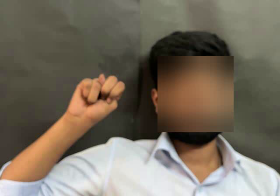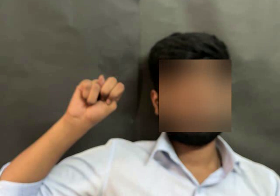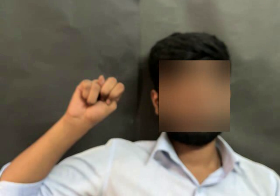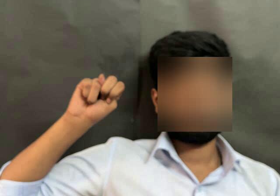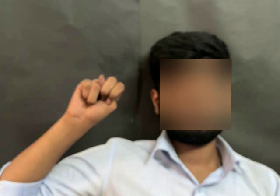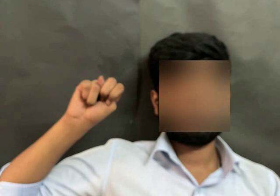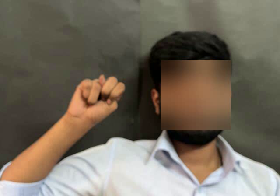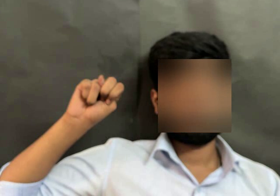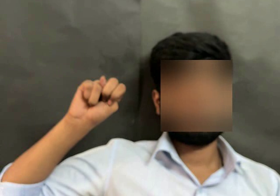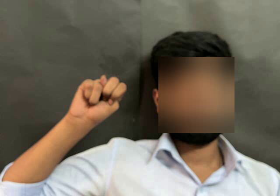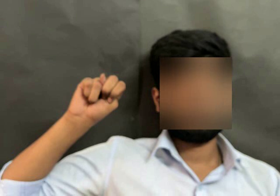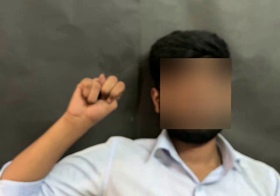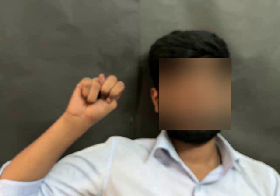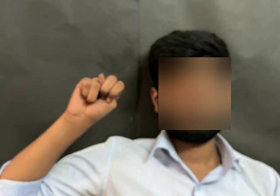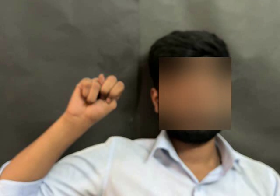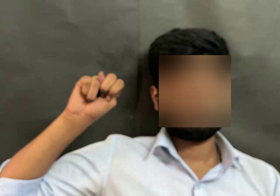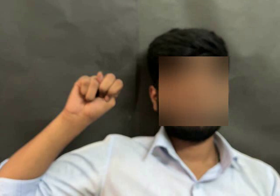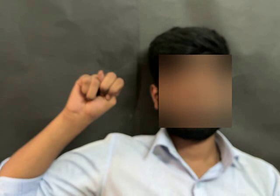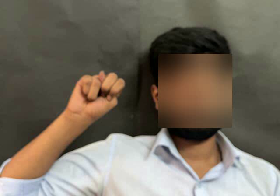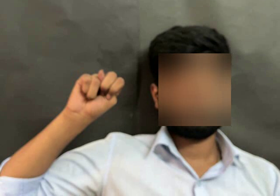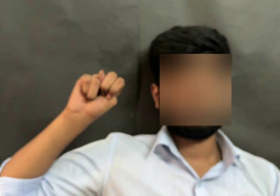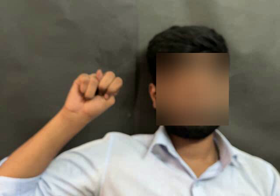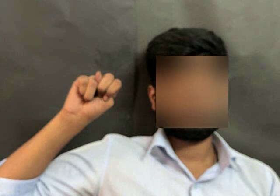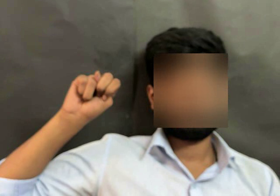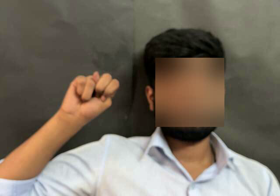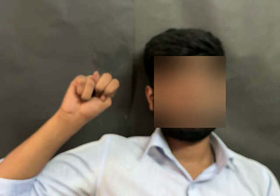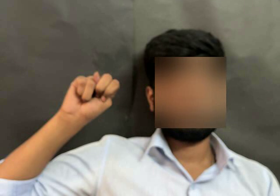N